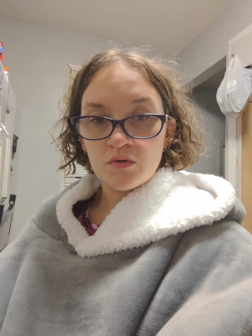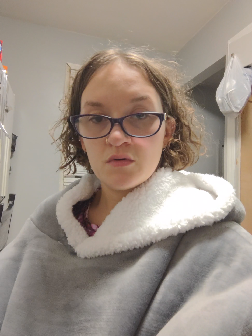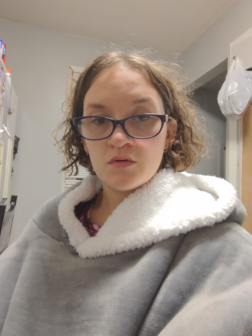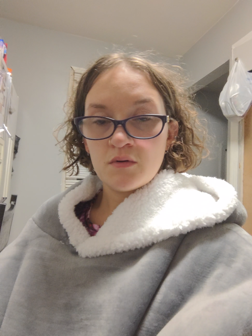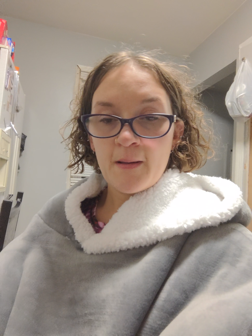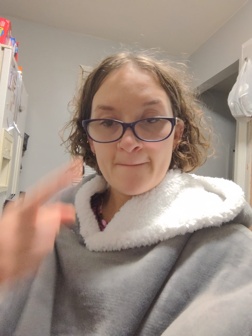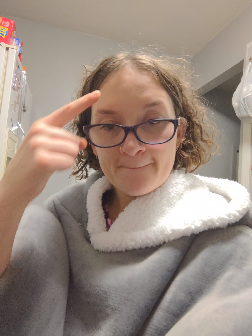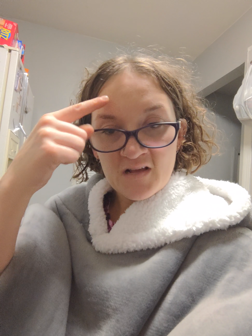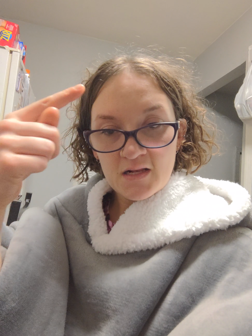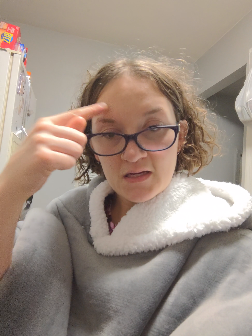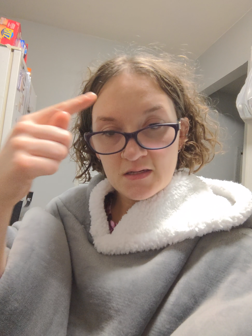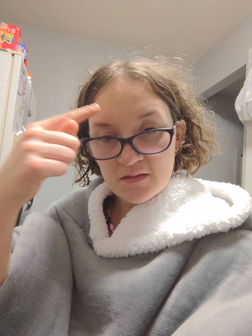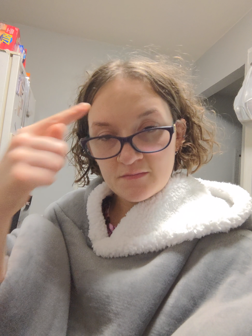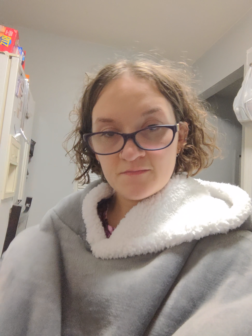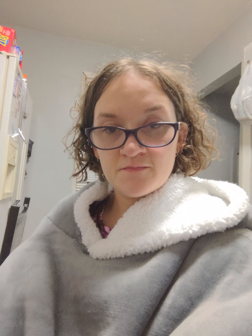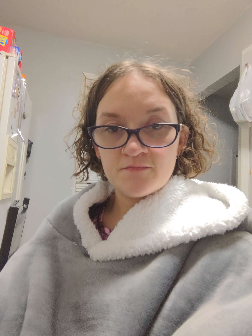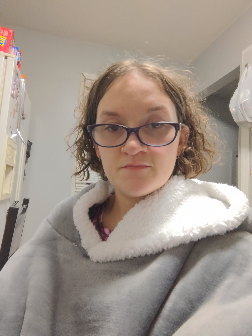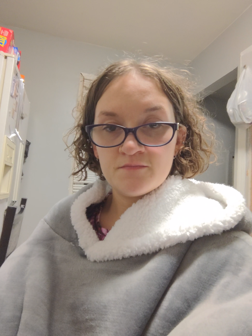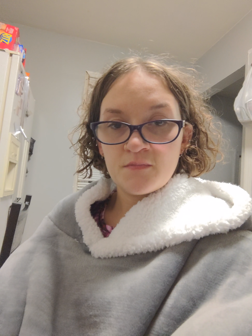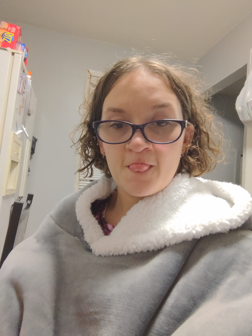penny